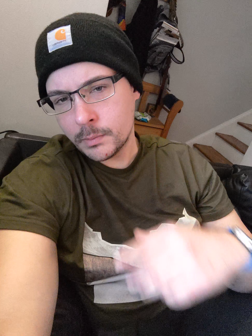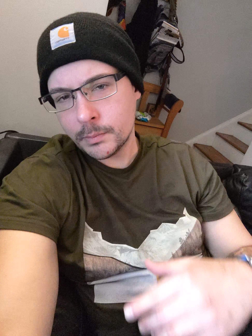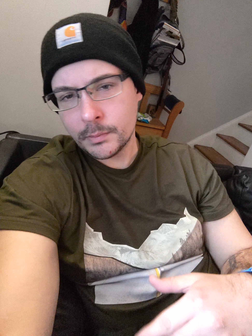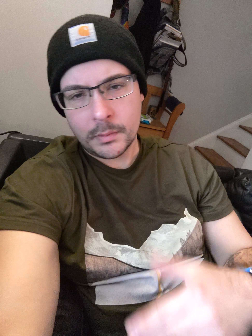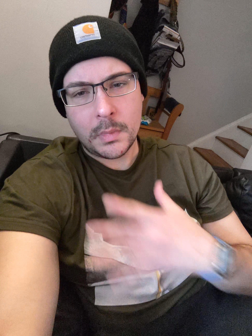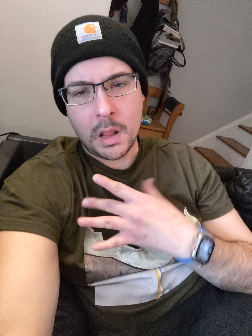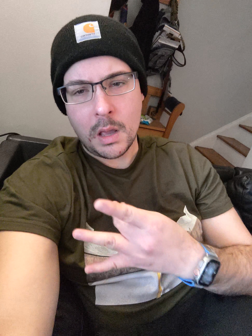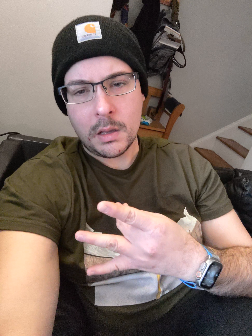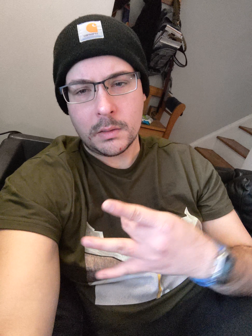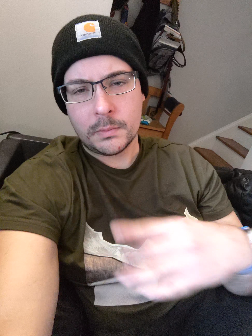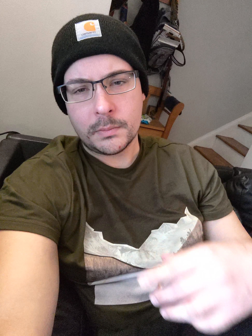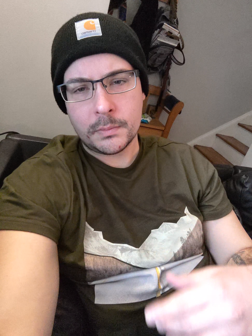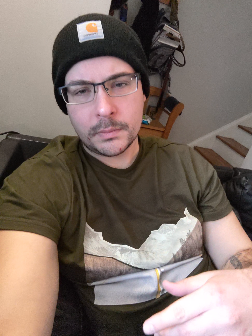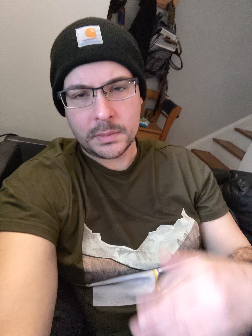like